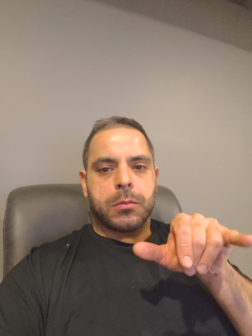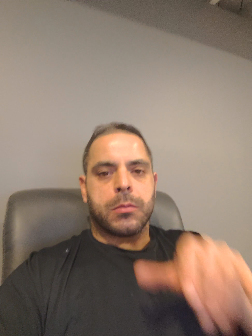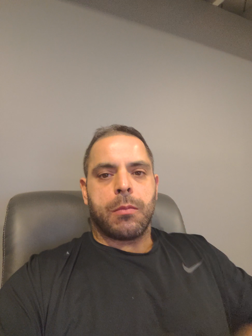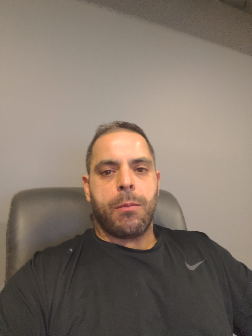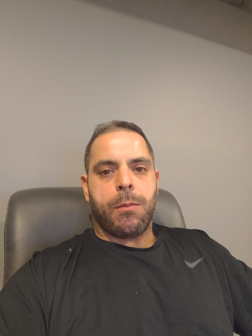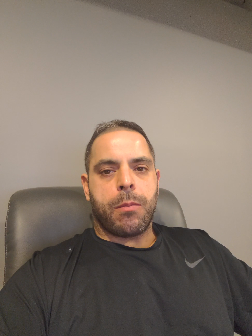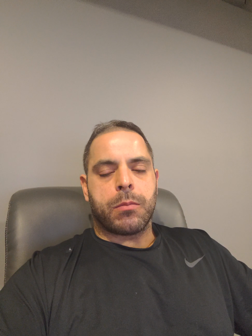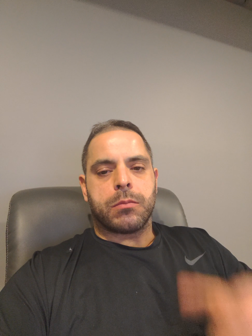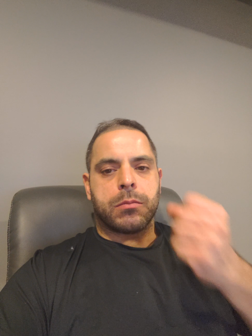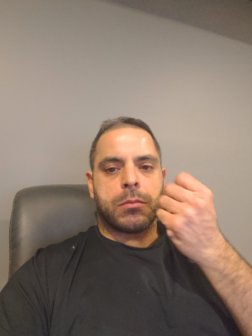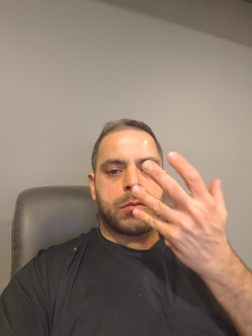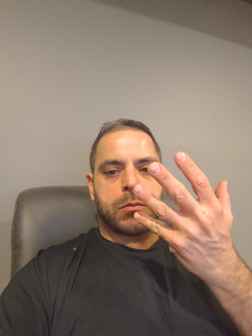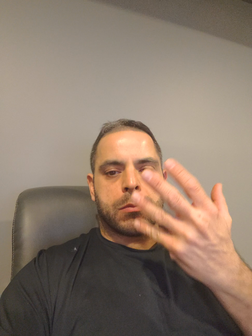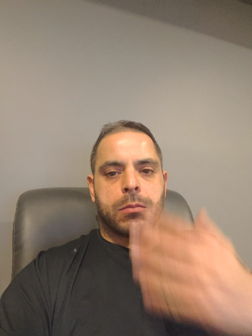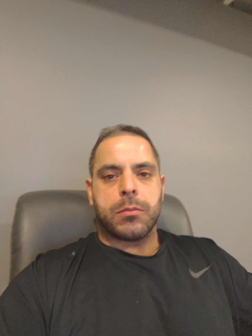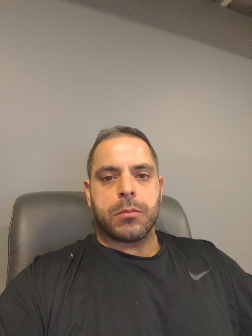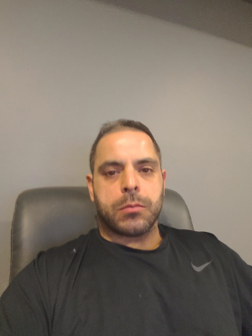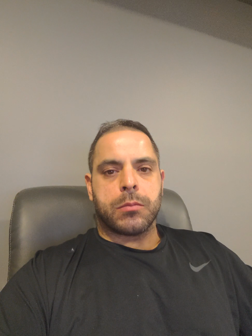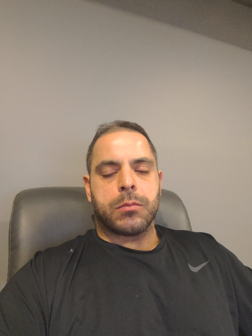many